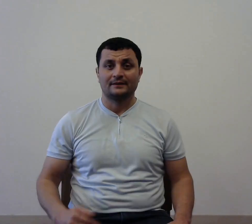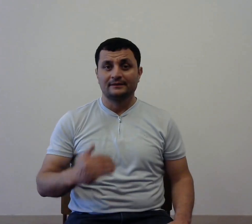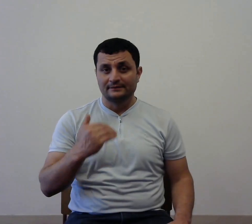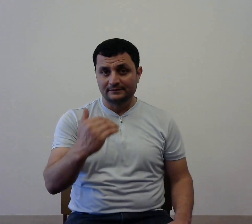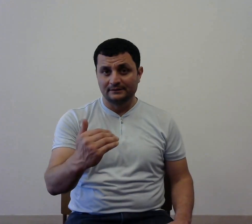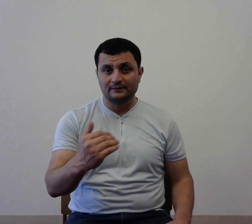siz